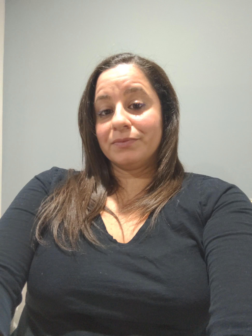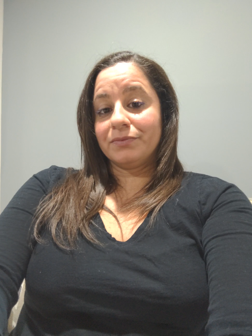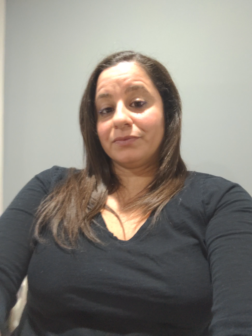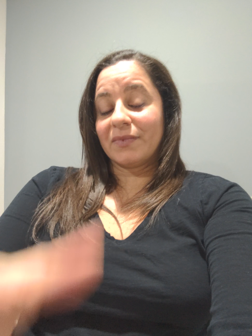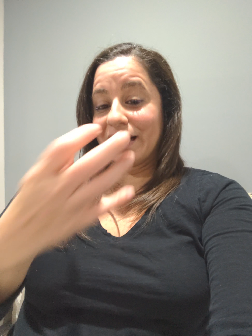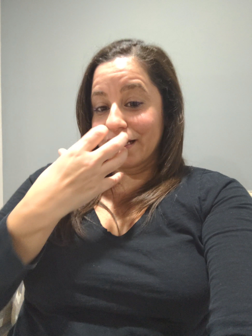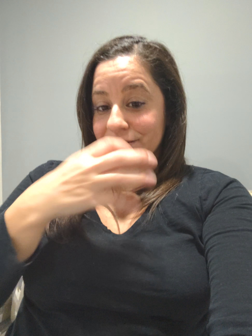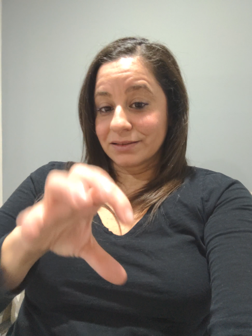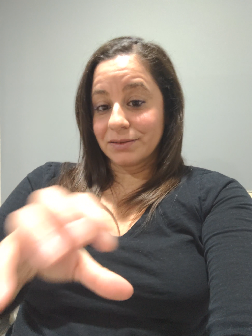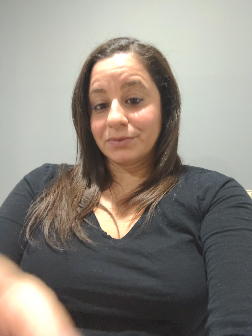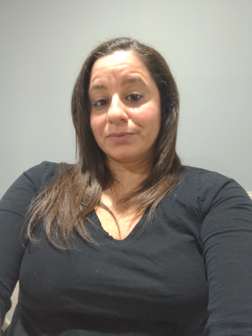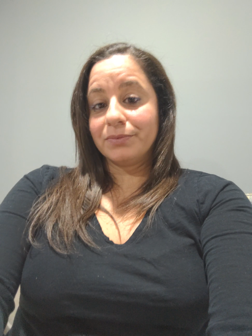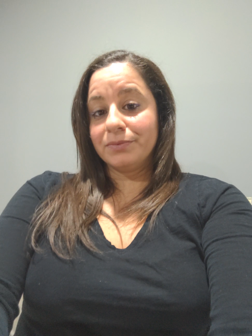hot